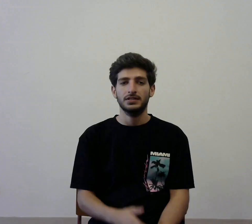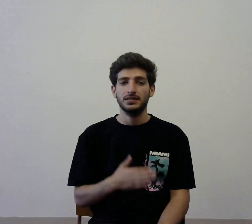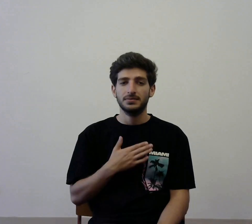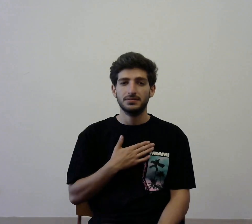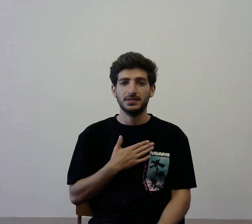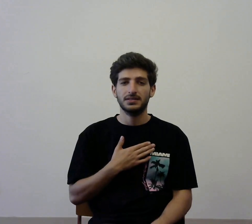mən